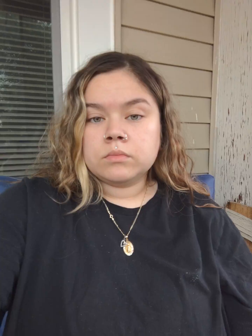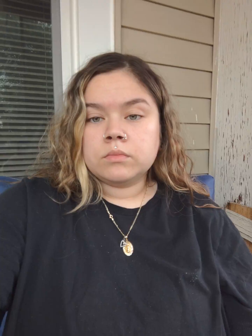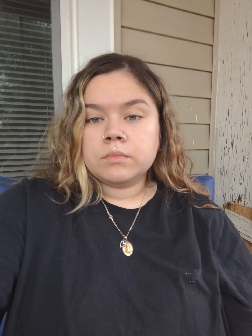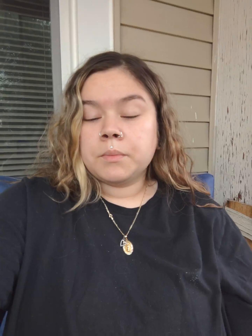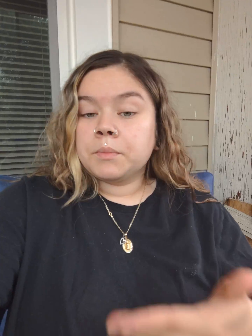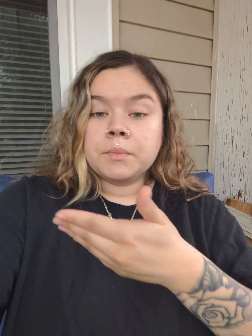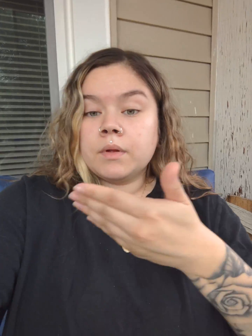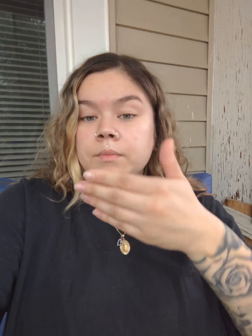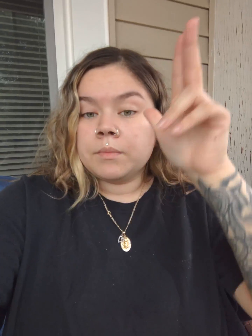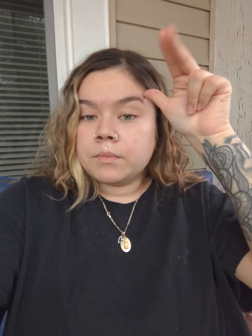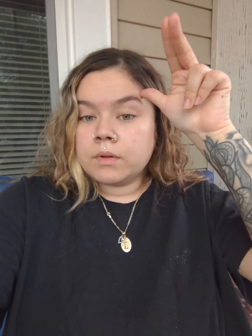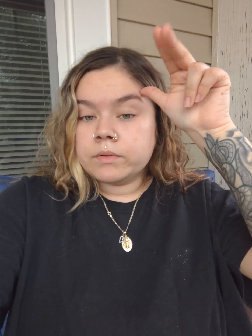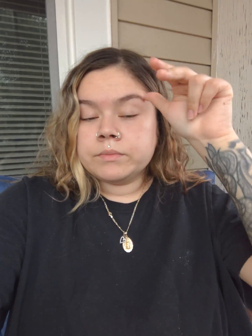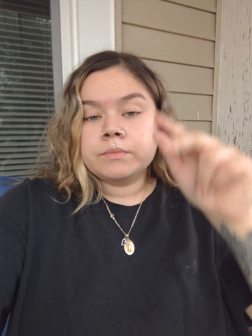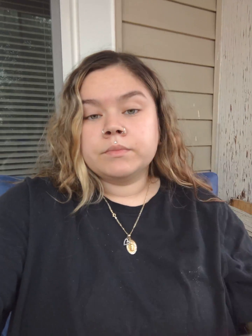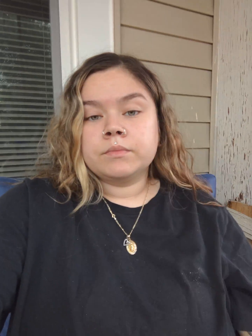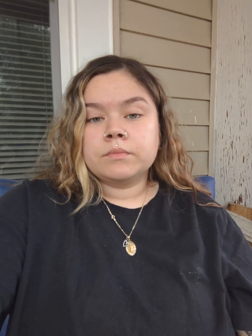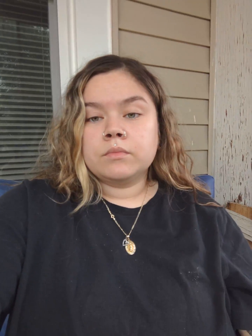pony